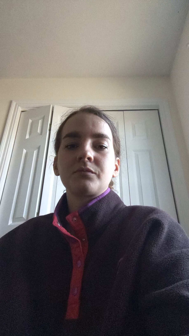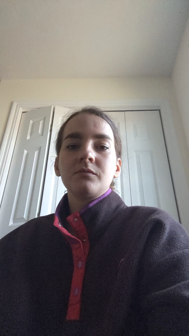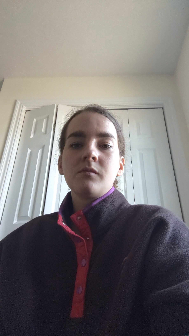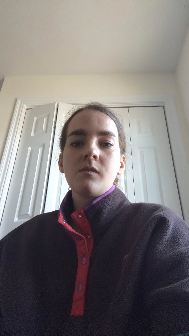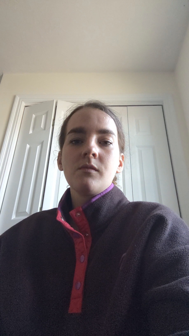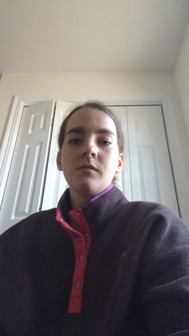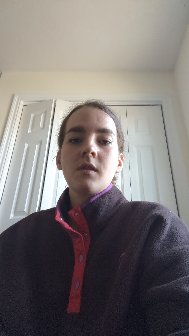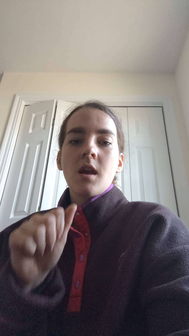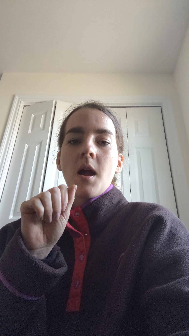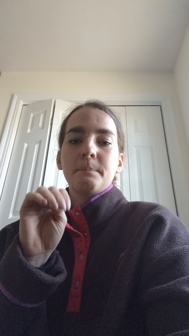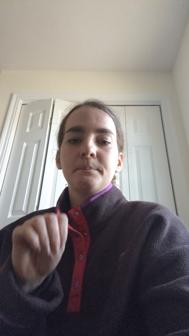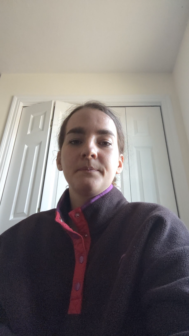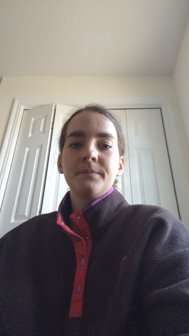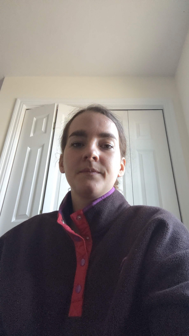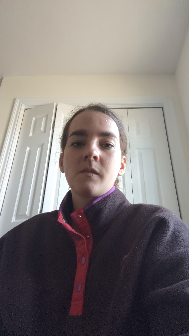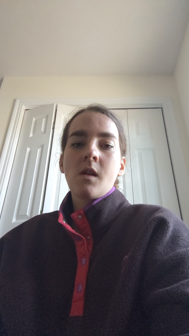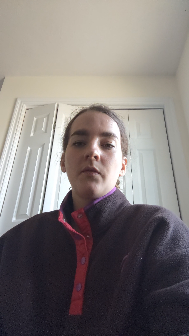am